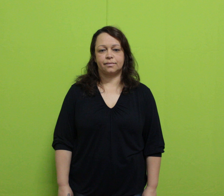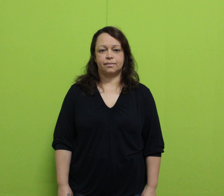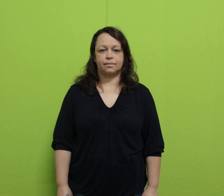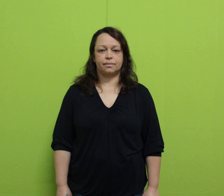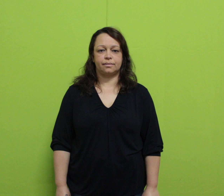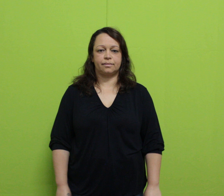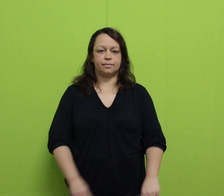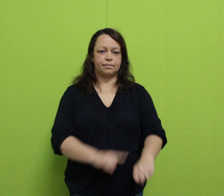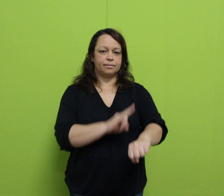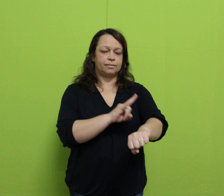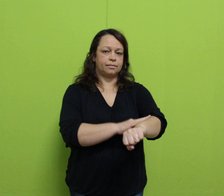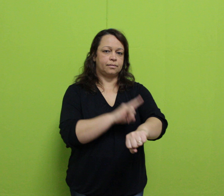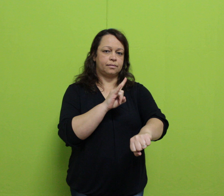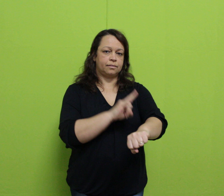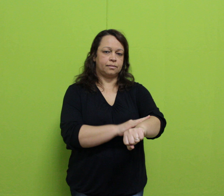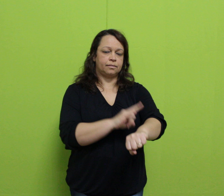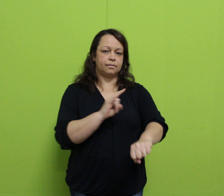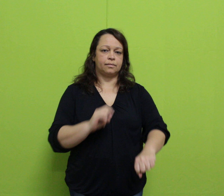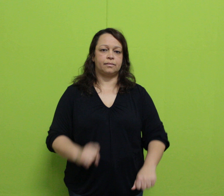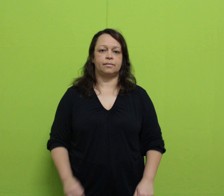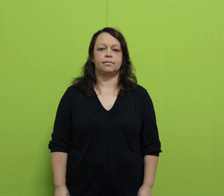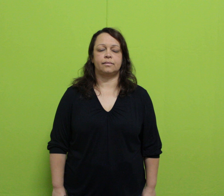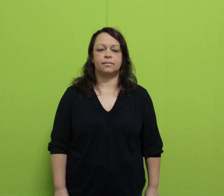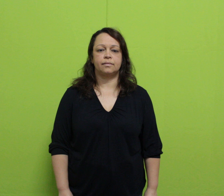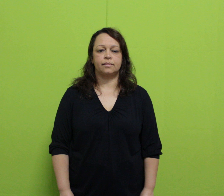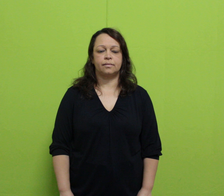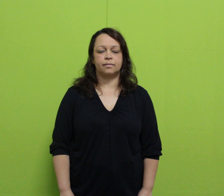banheiro